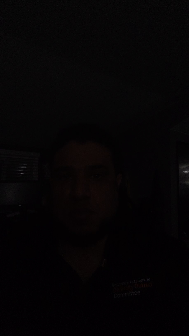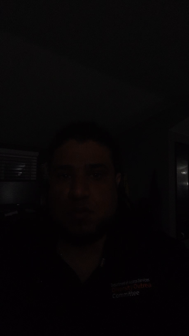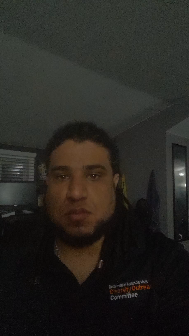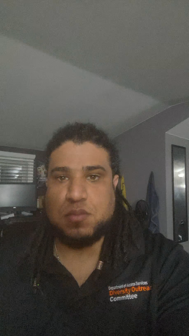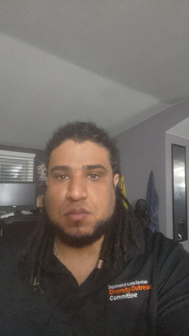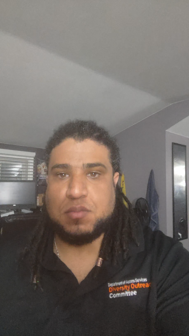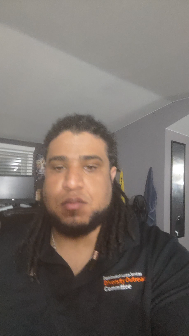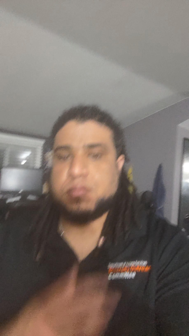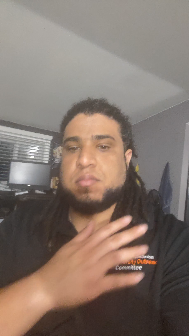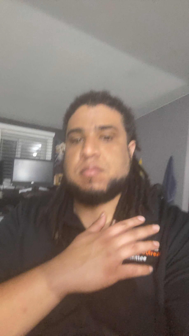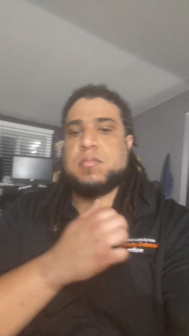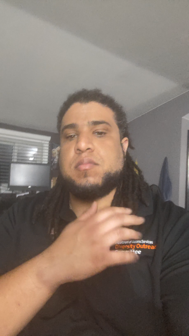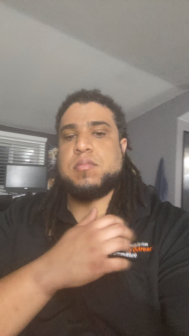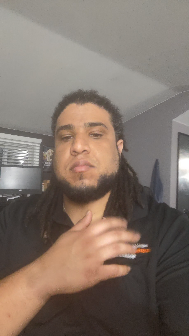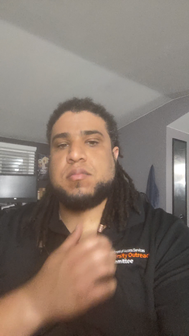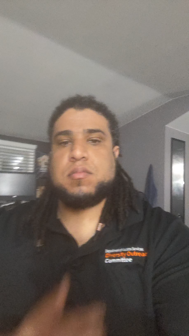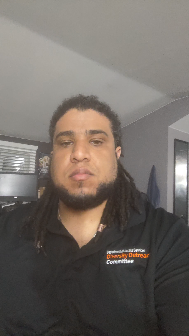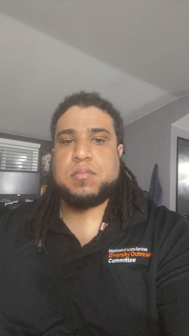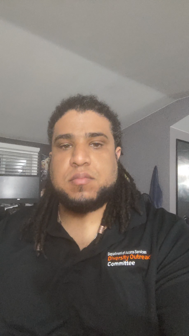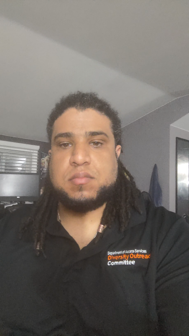bear